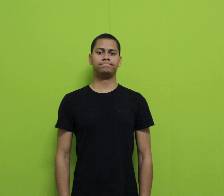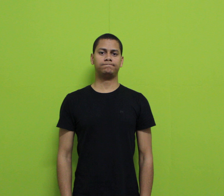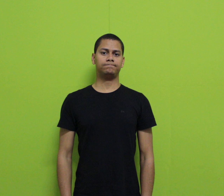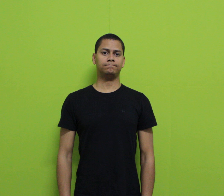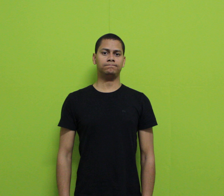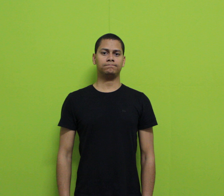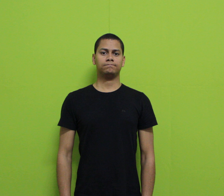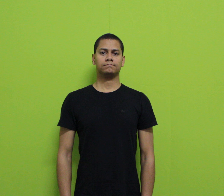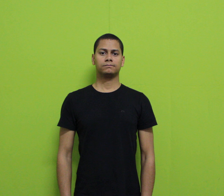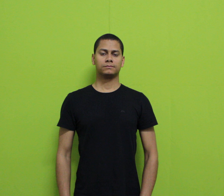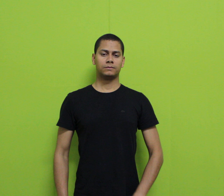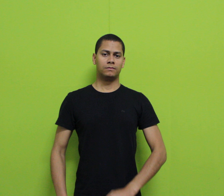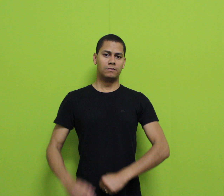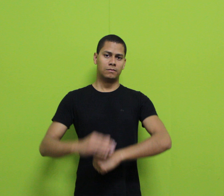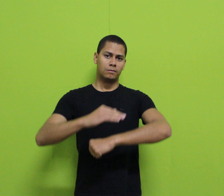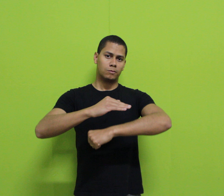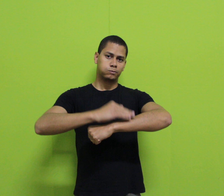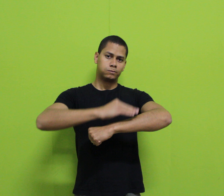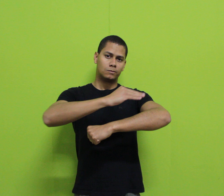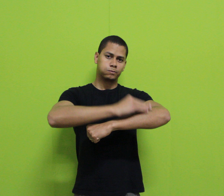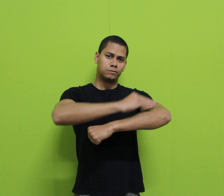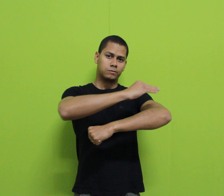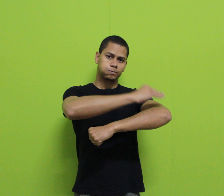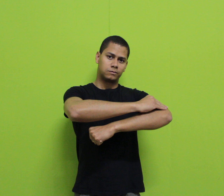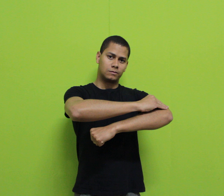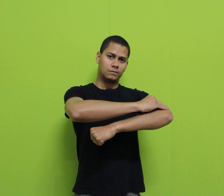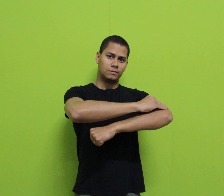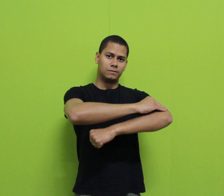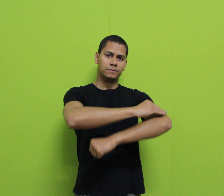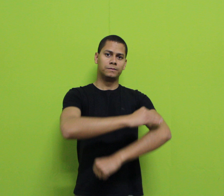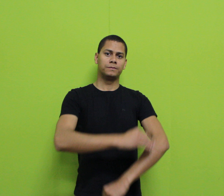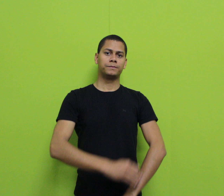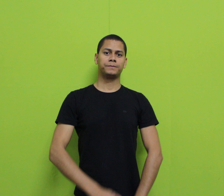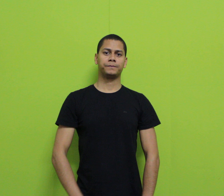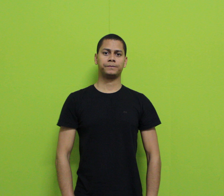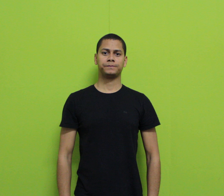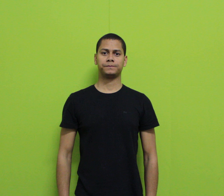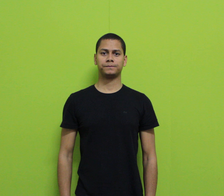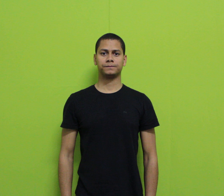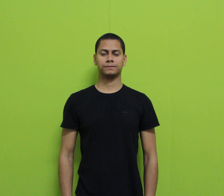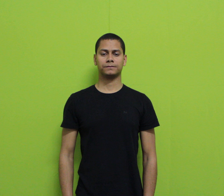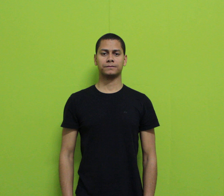sapo